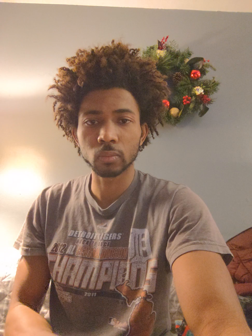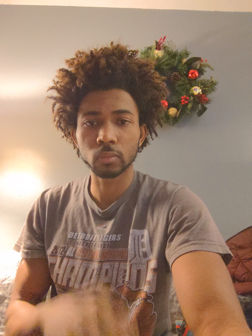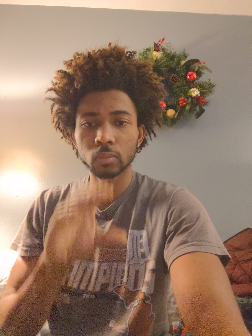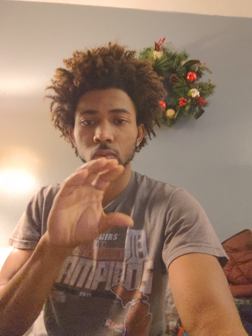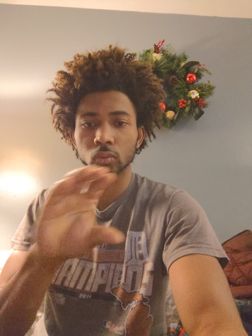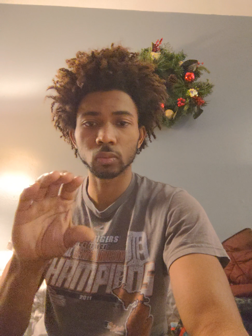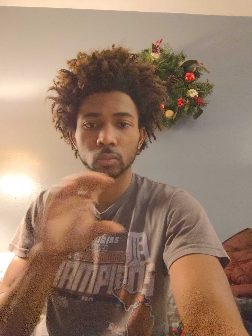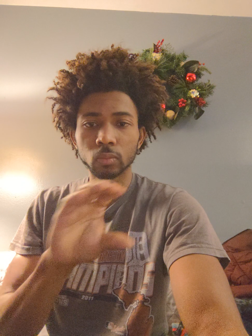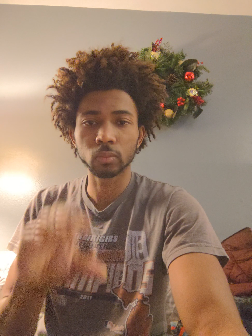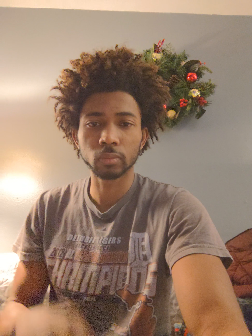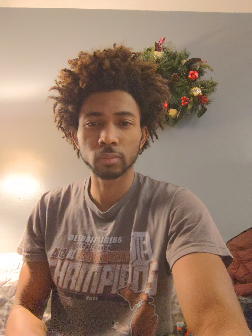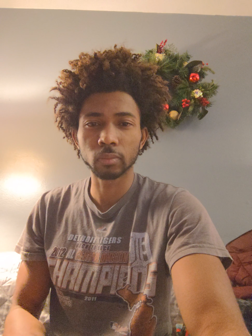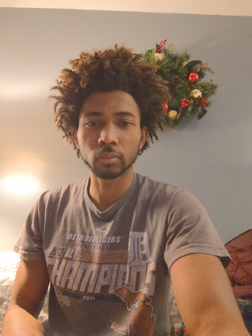chocolate